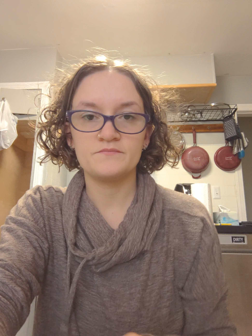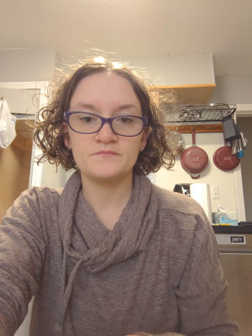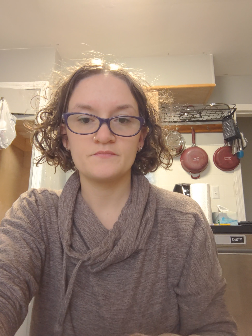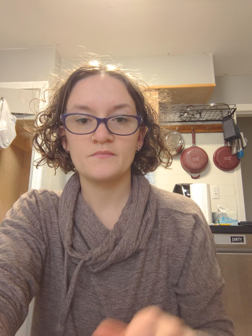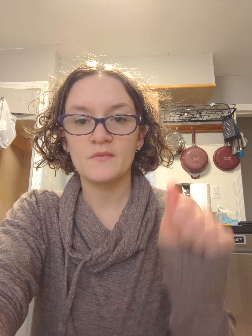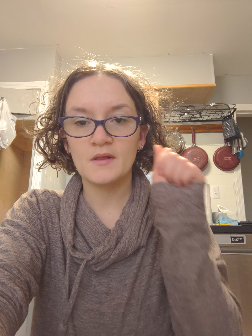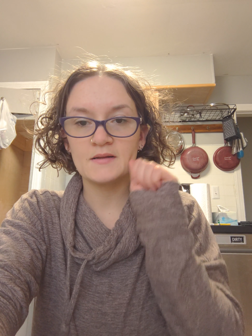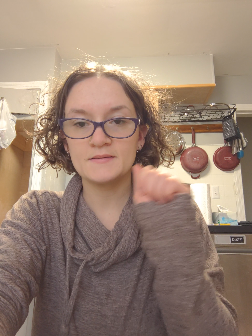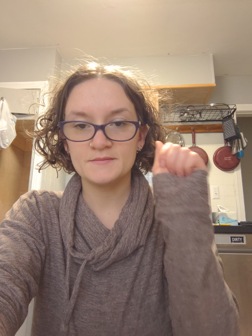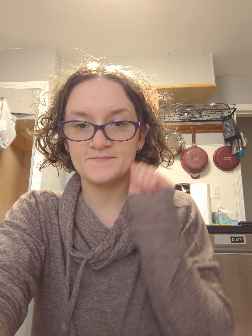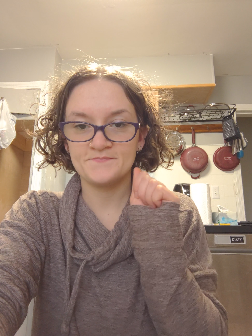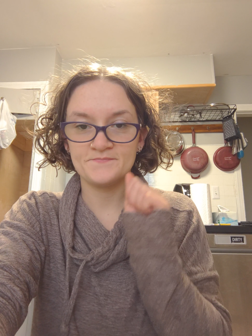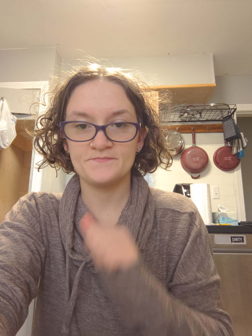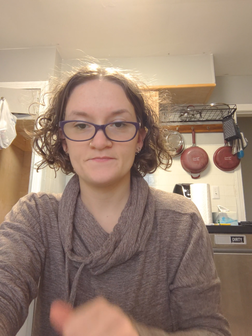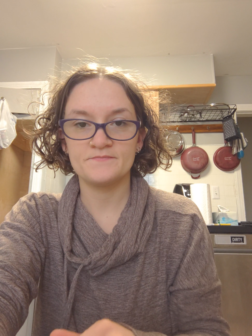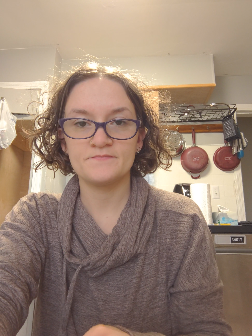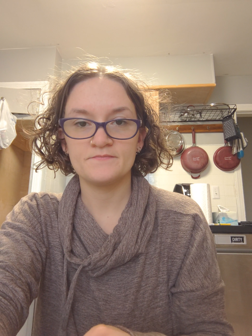aunt